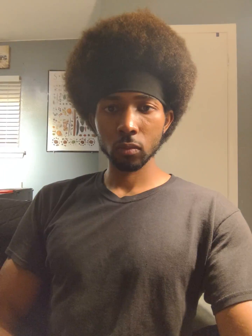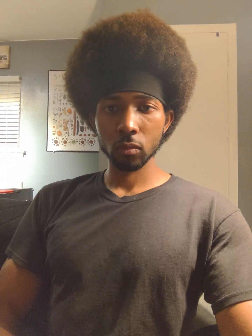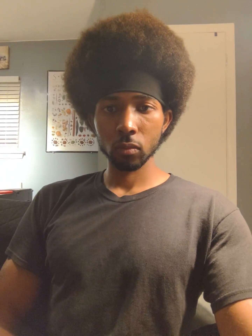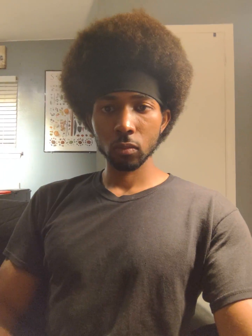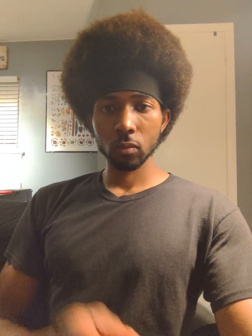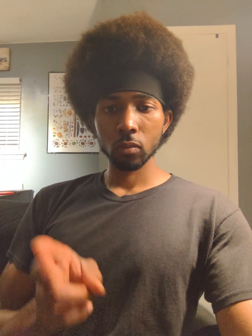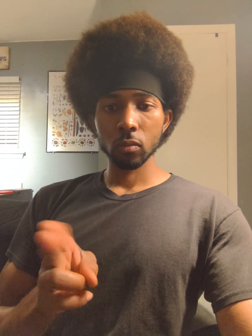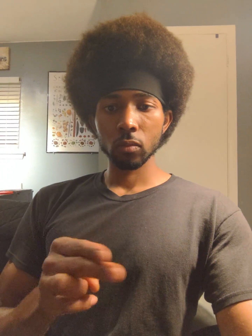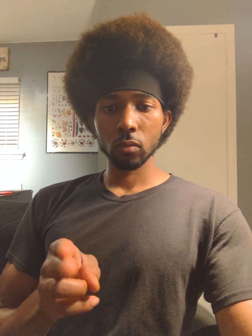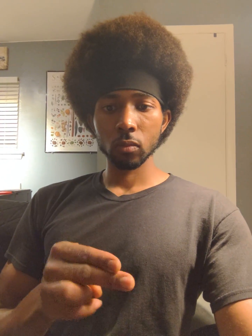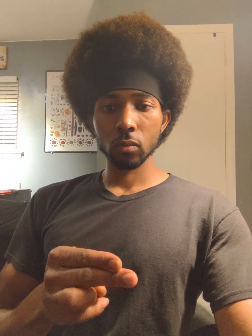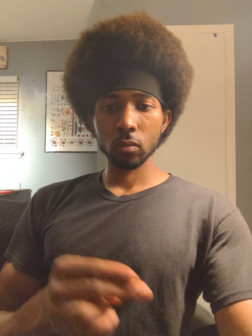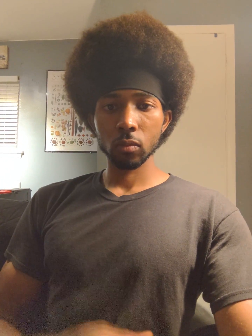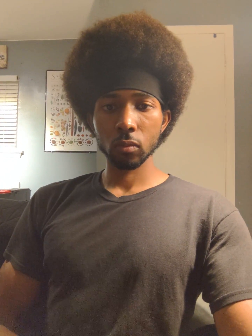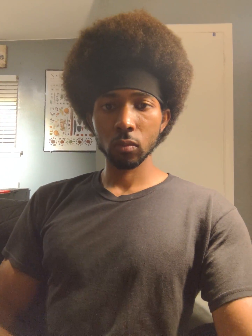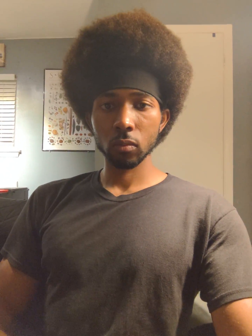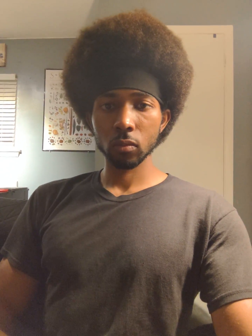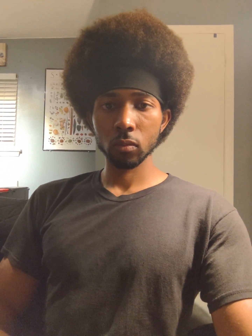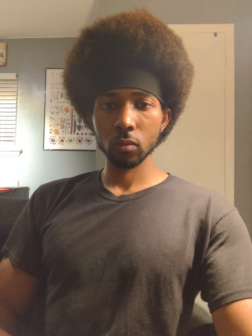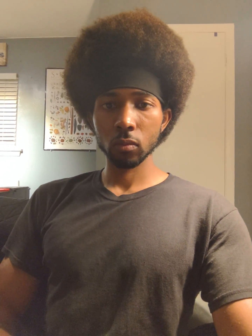belt